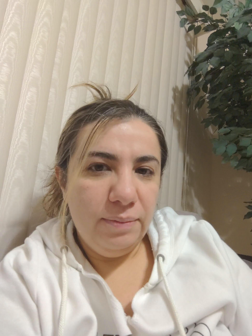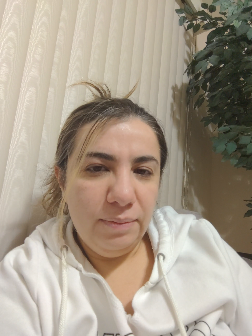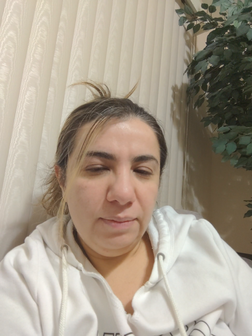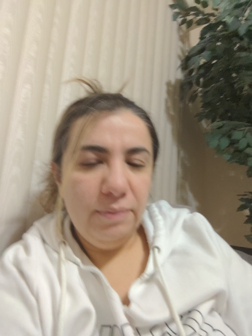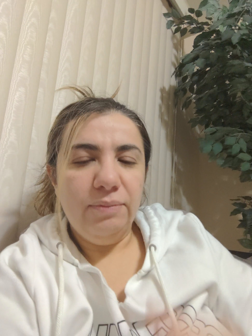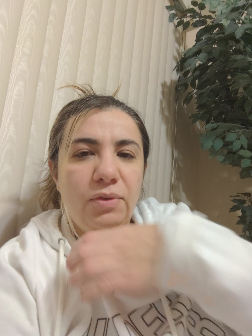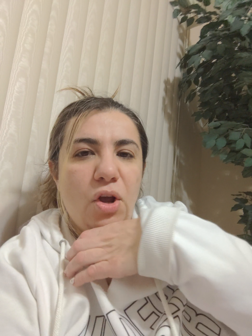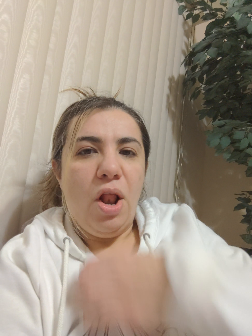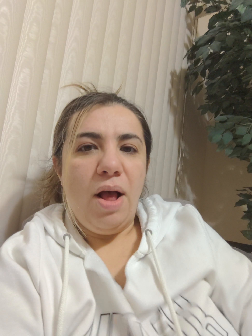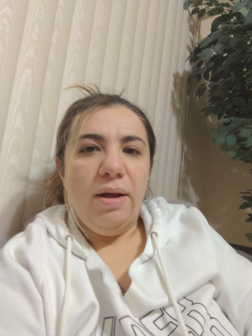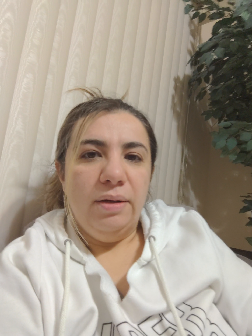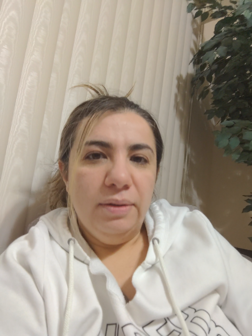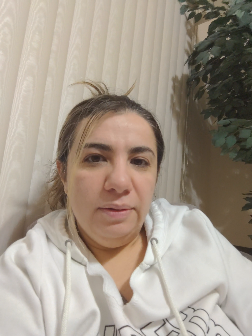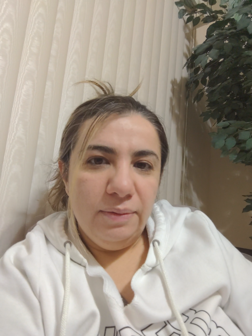hungry